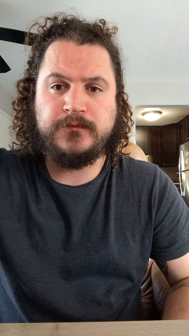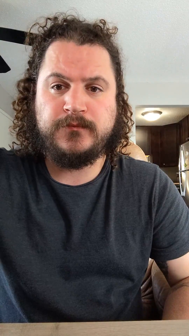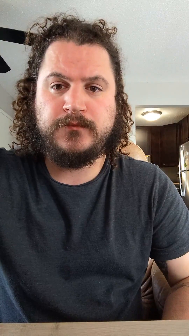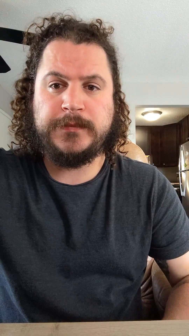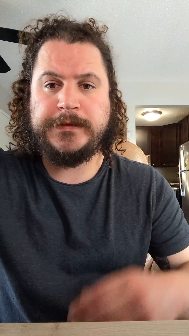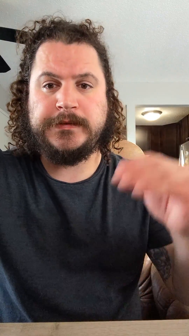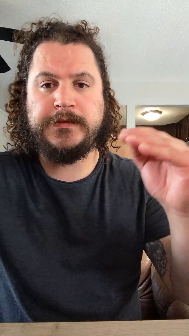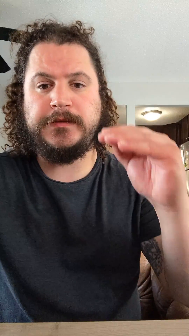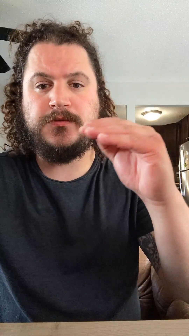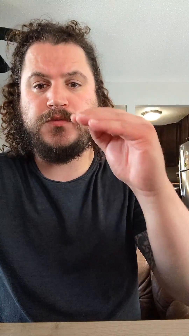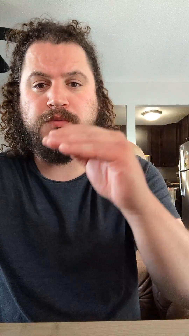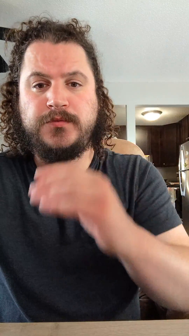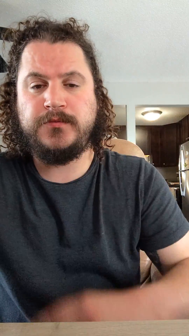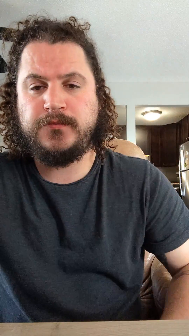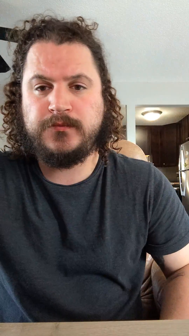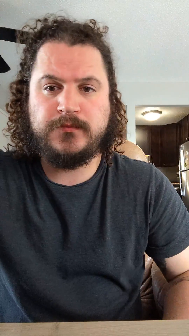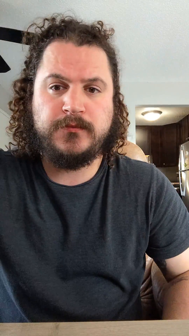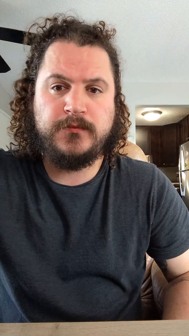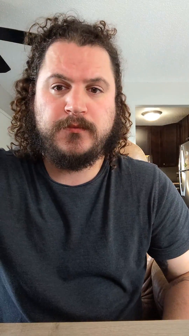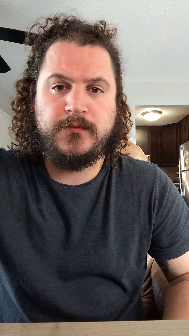dinosaur